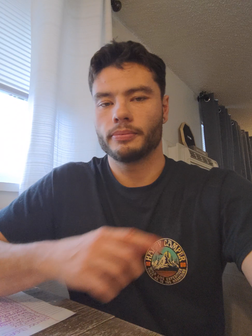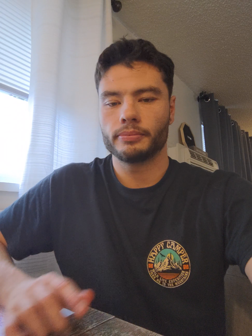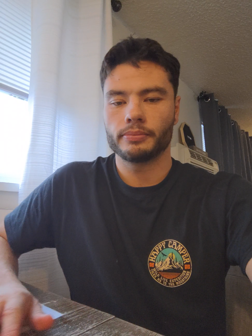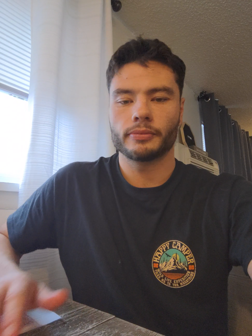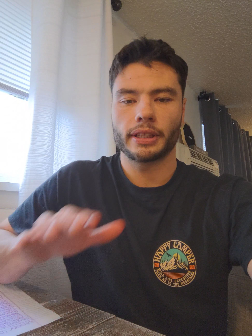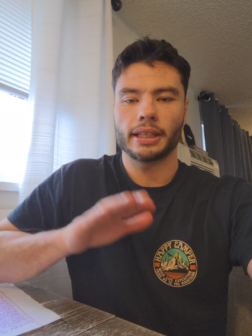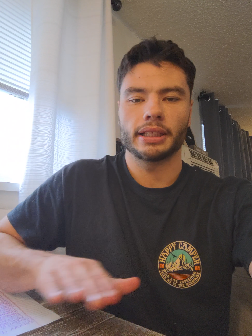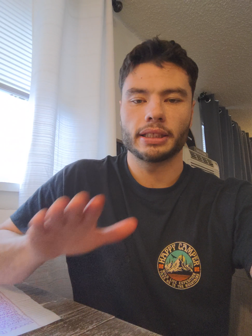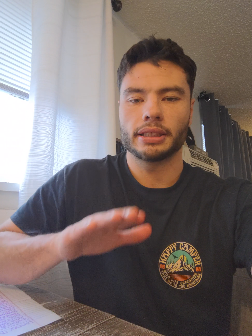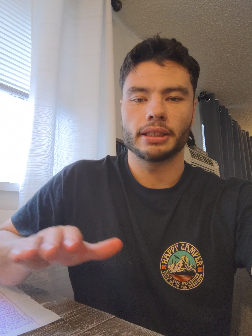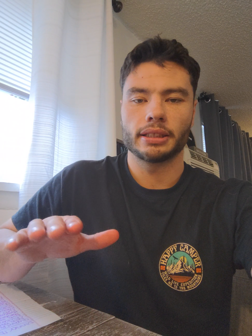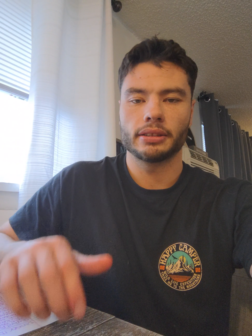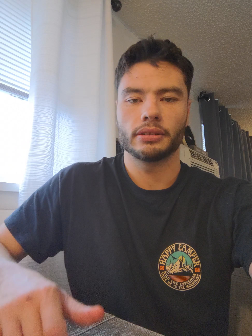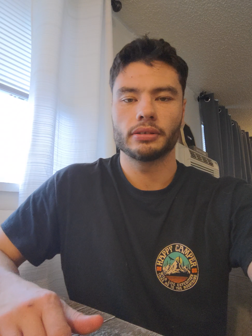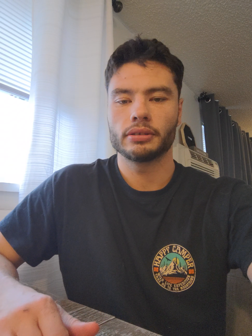clean